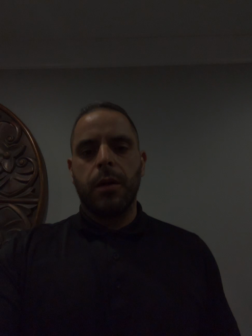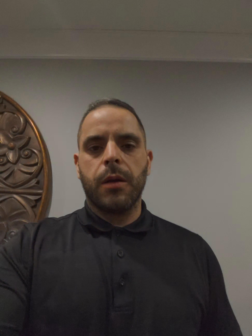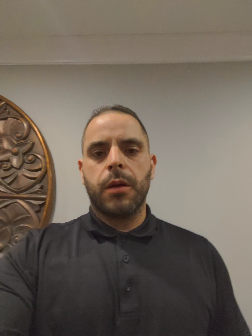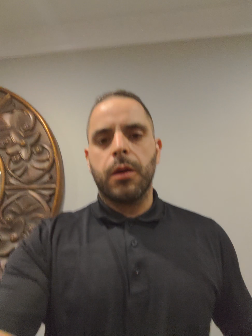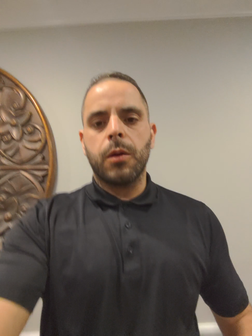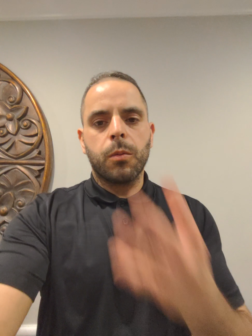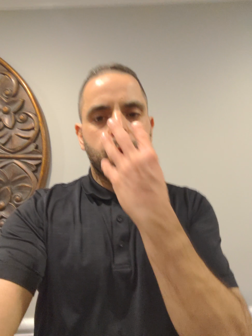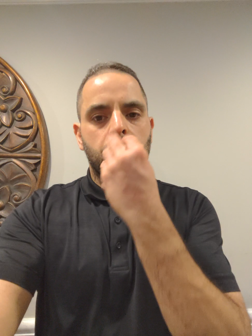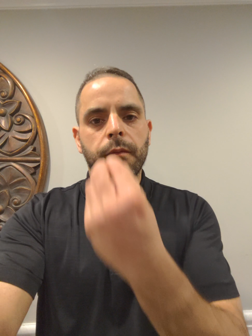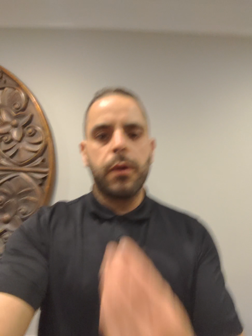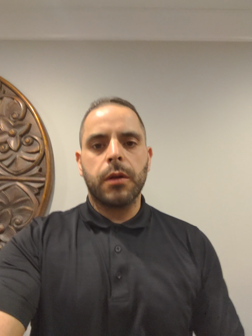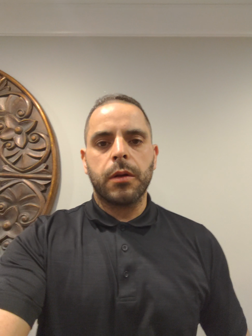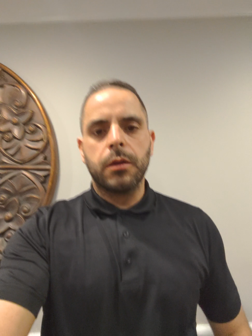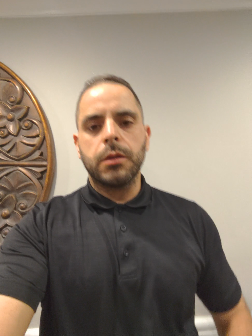wolf